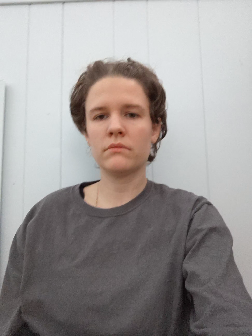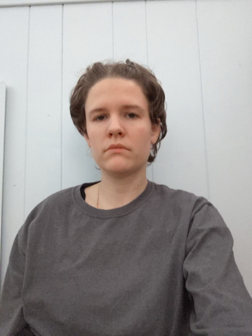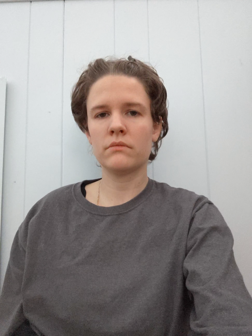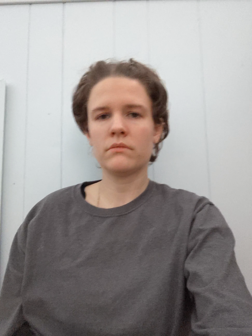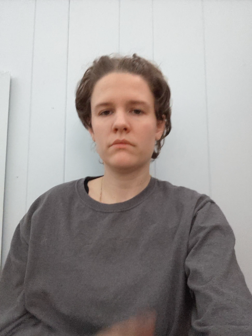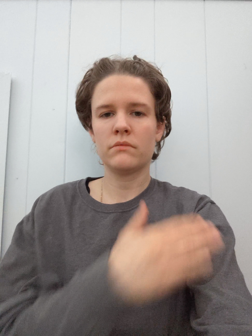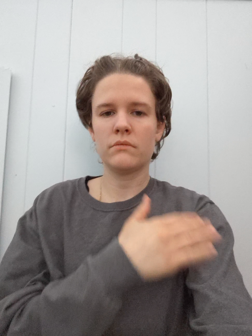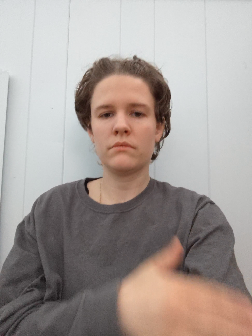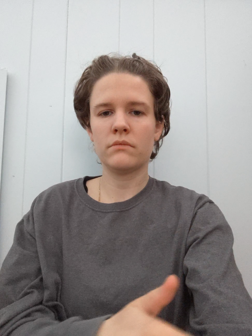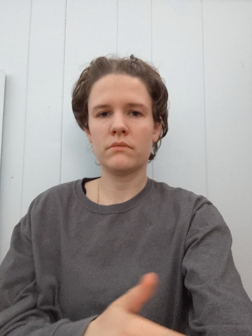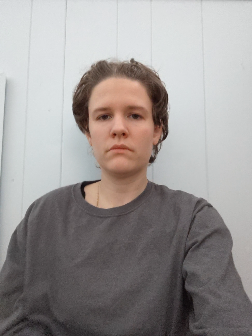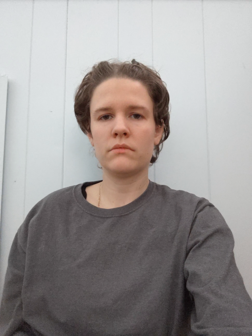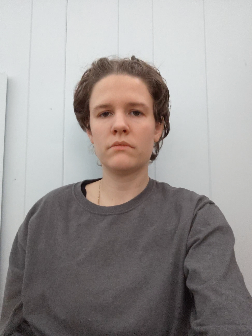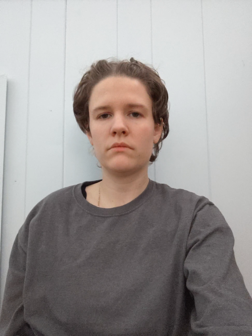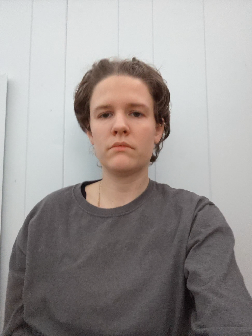arm